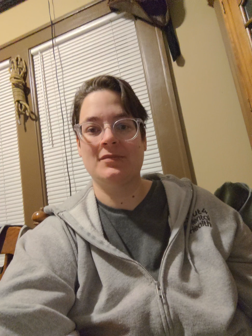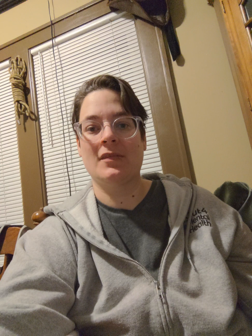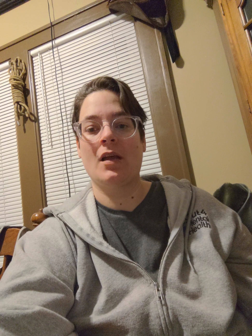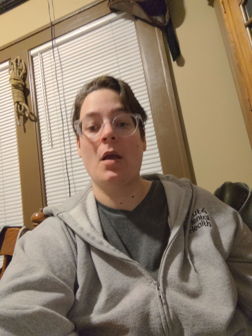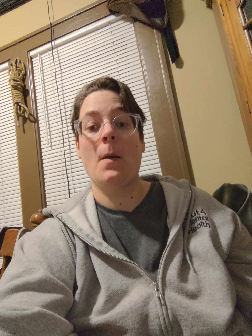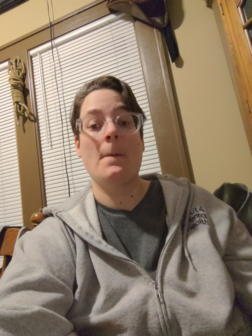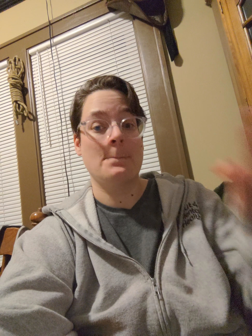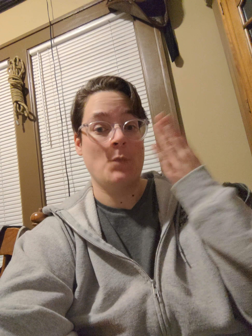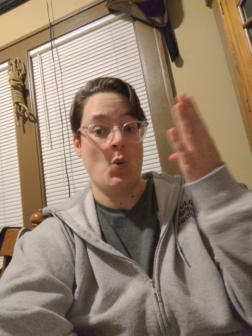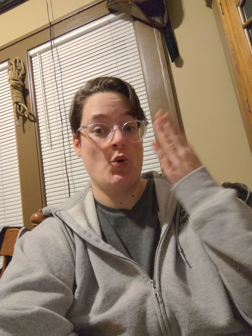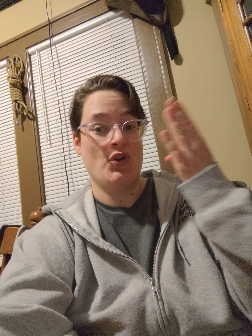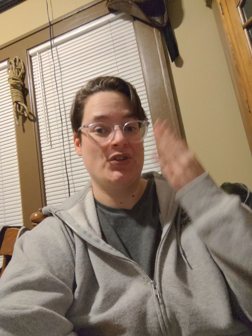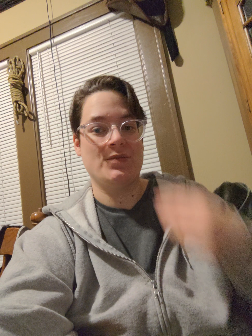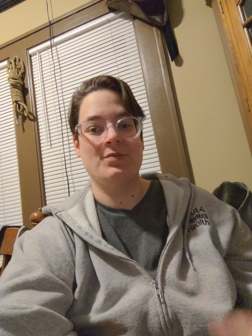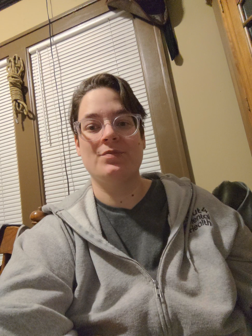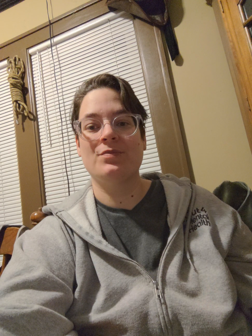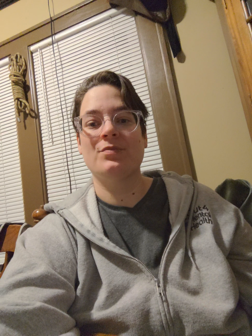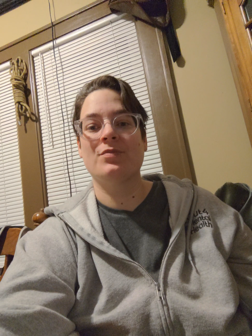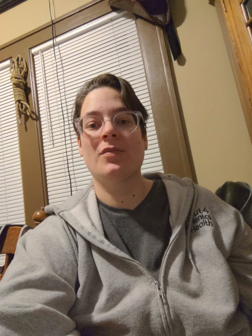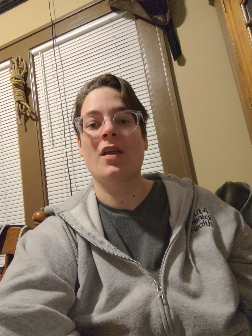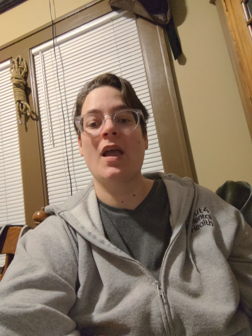morning